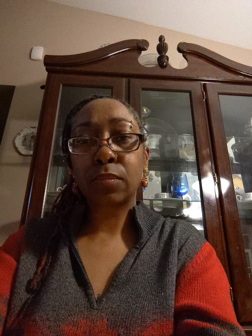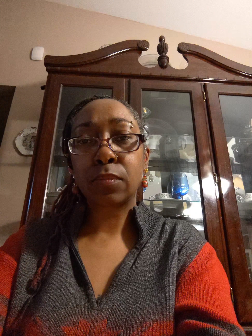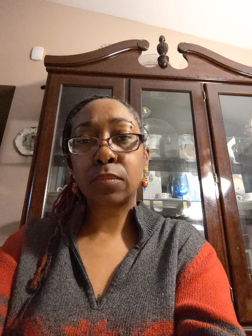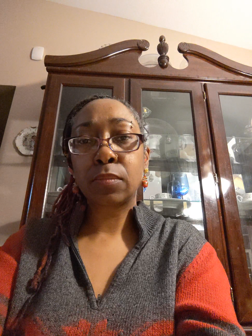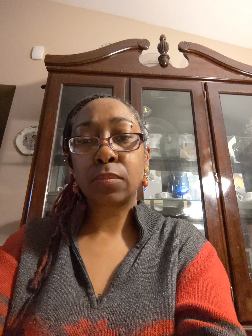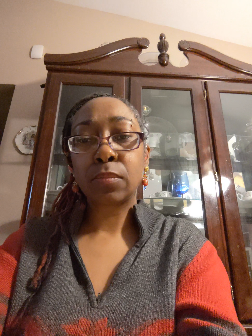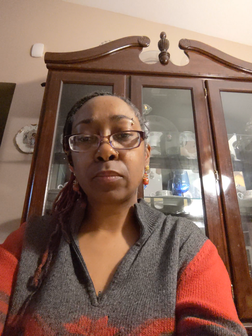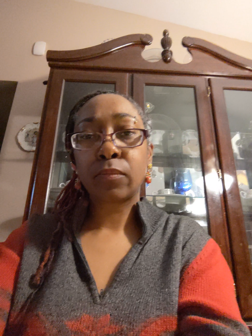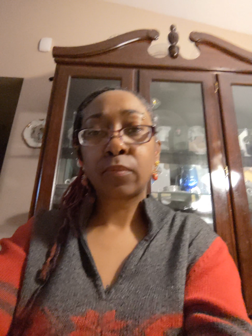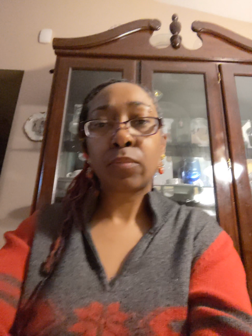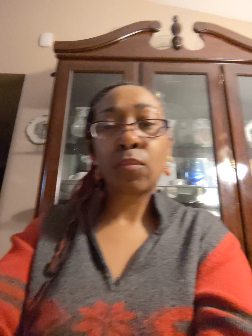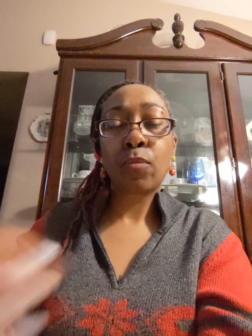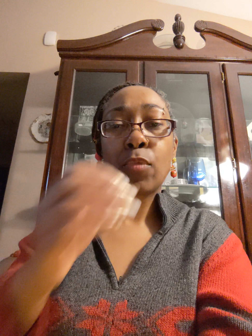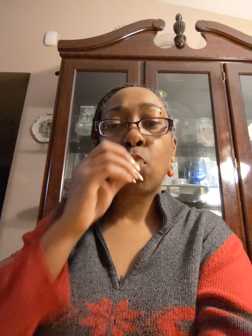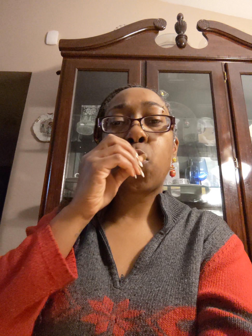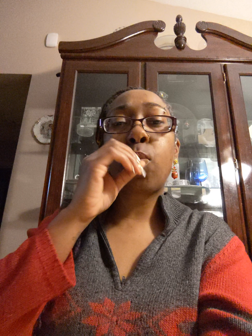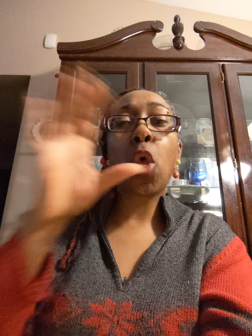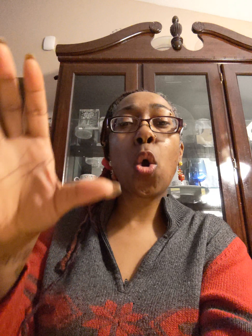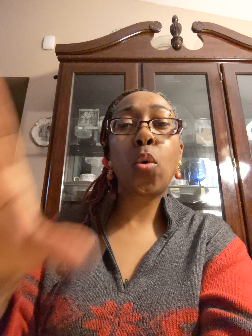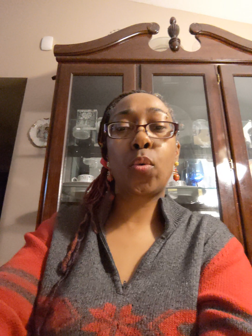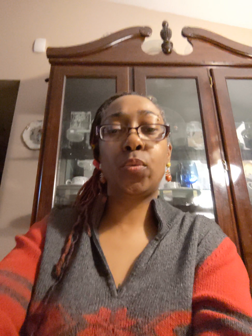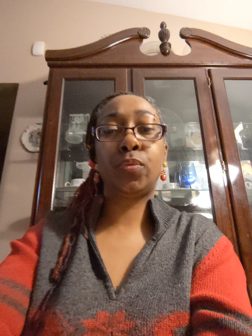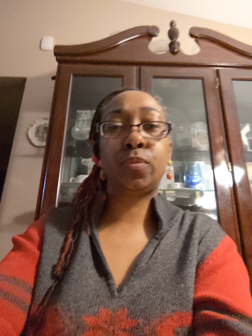blow